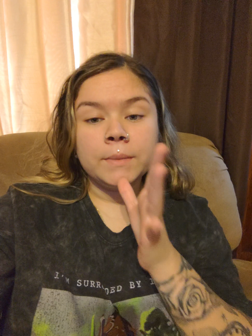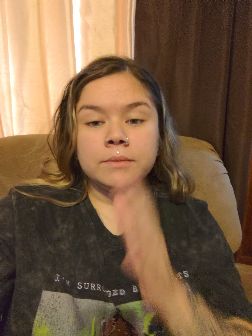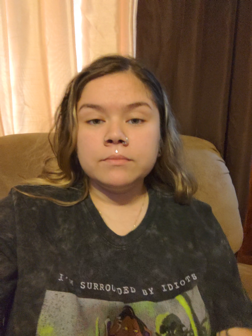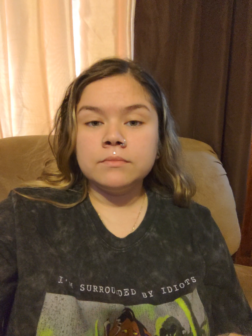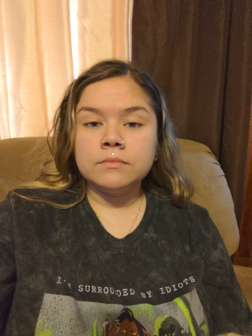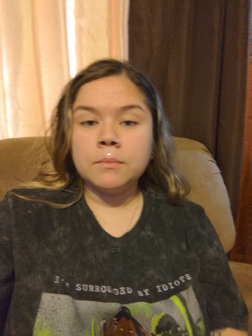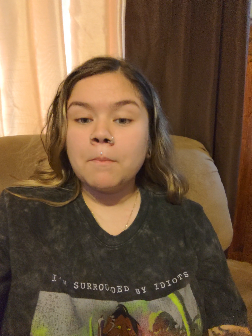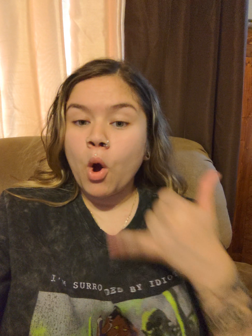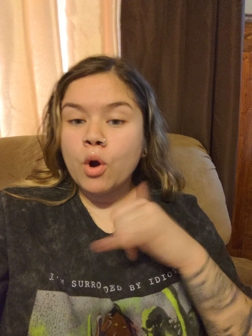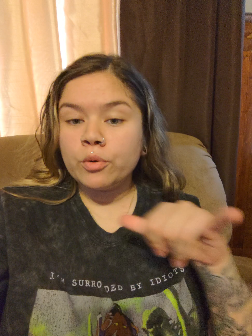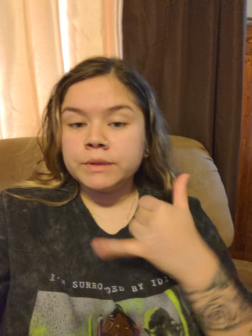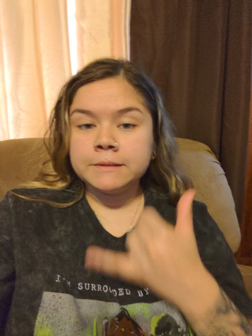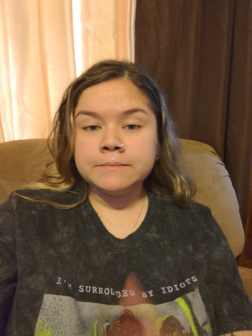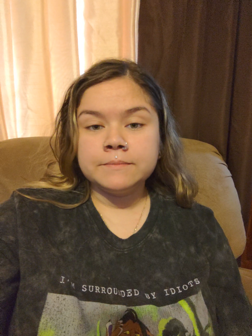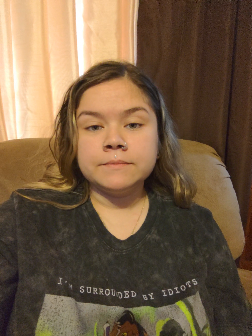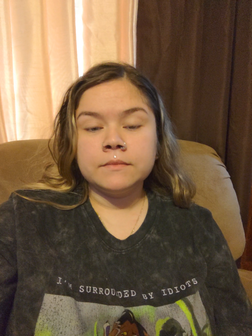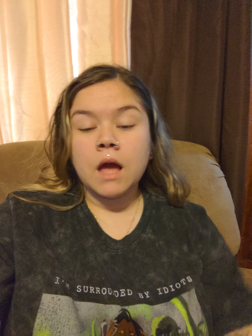party